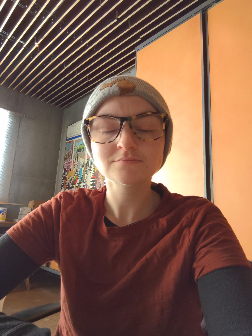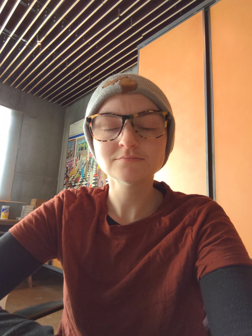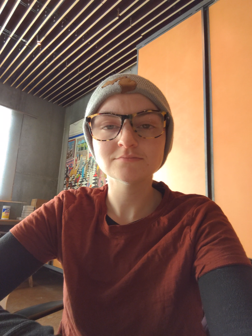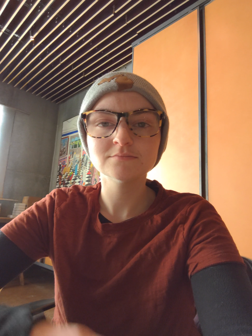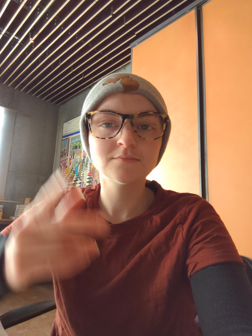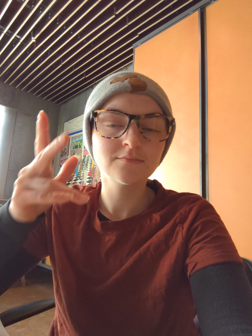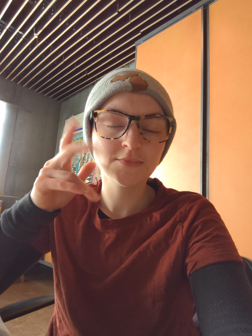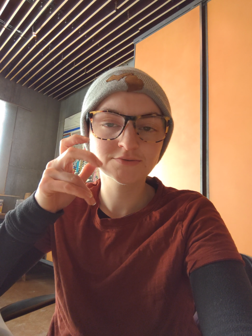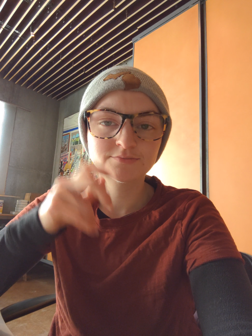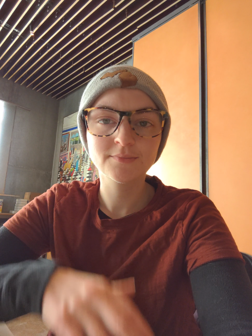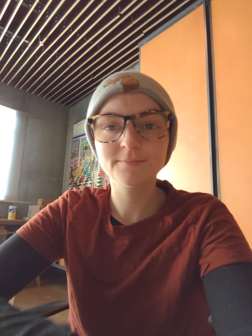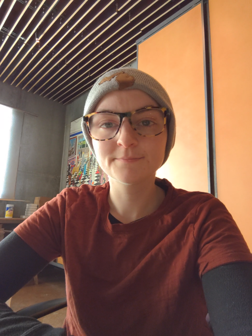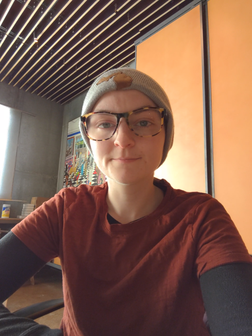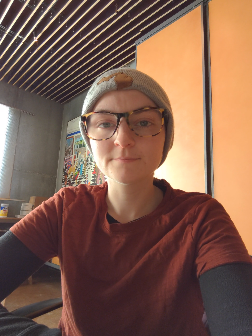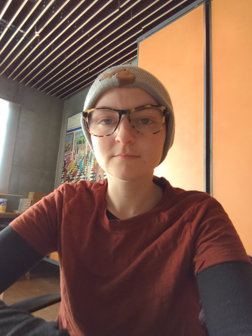hear